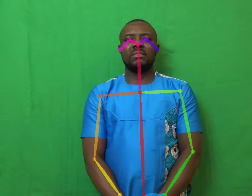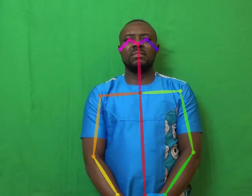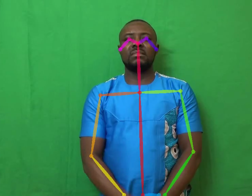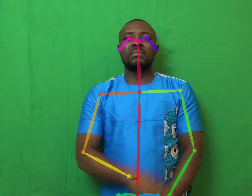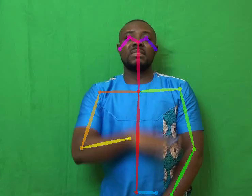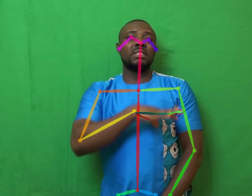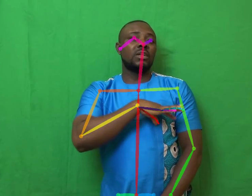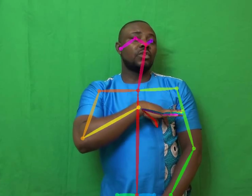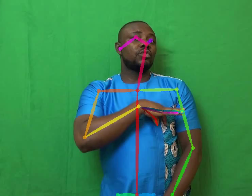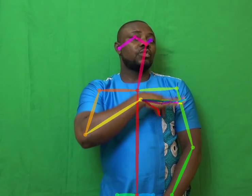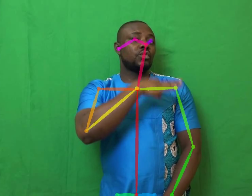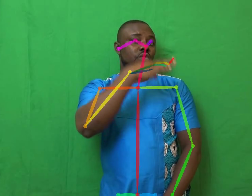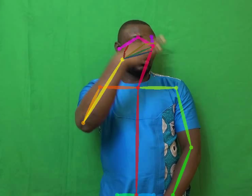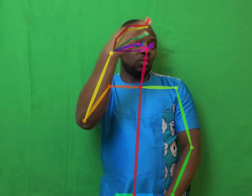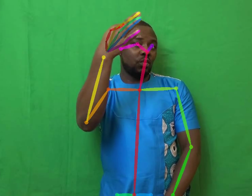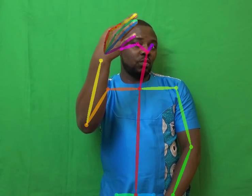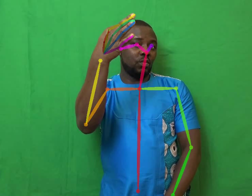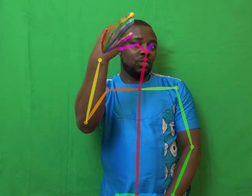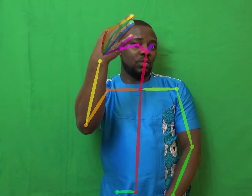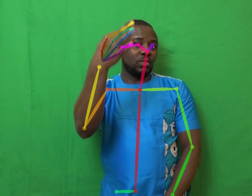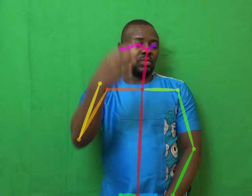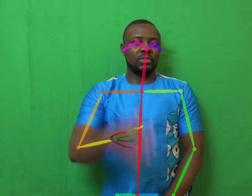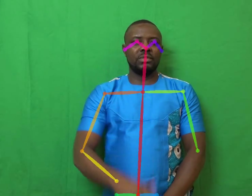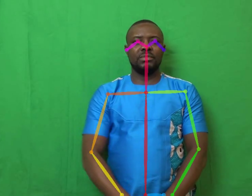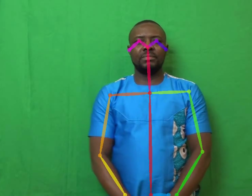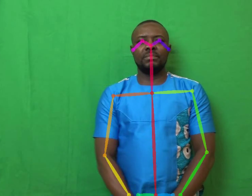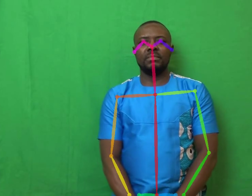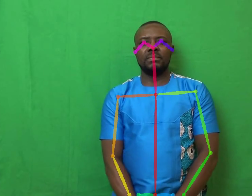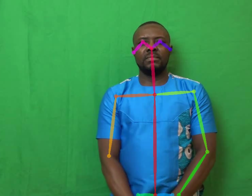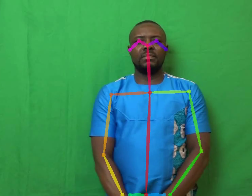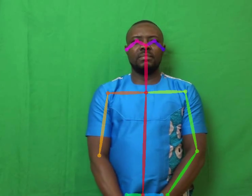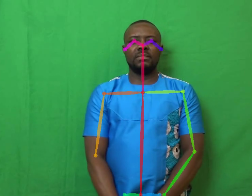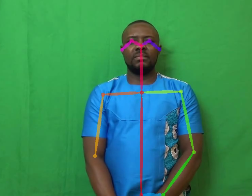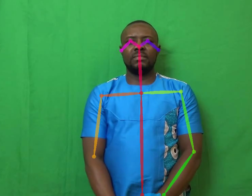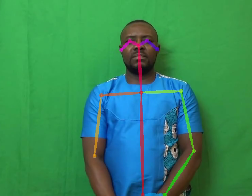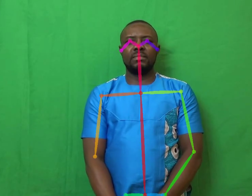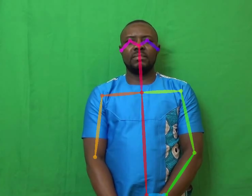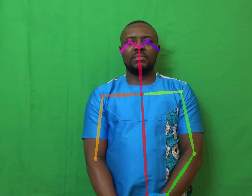soul